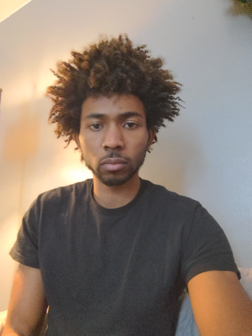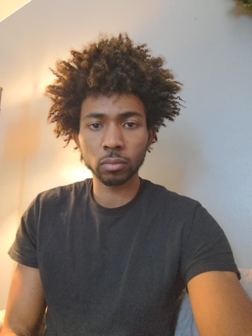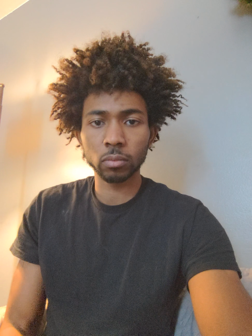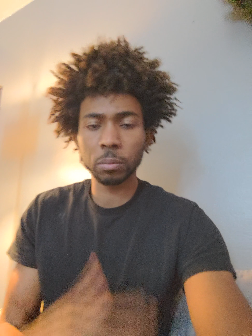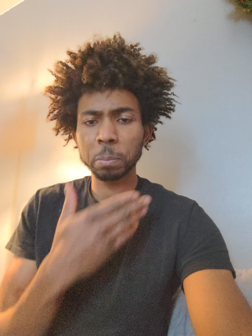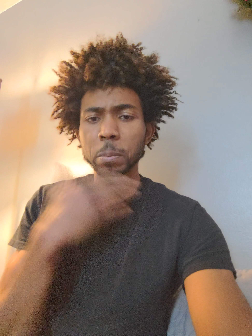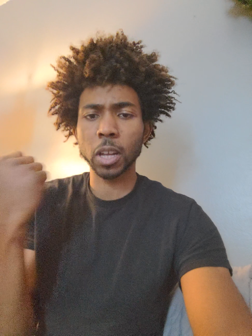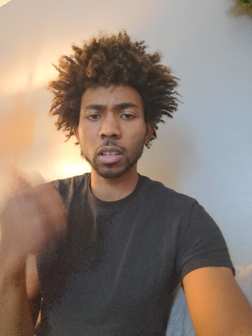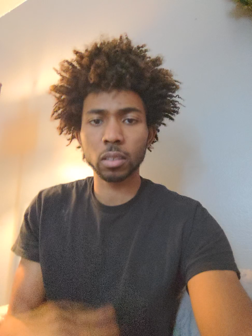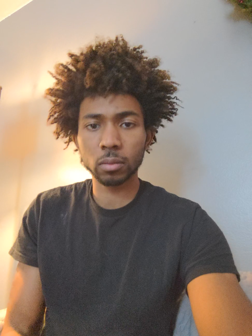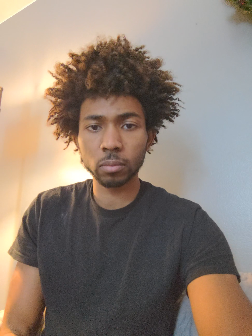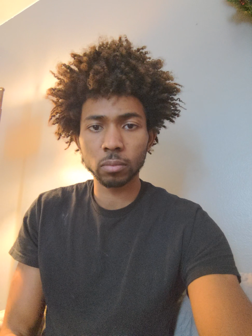better